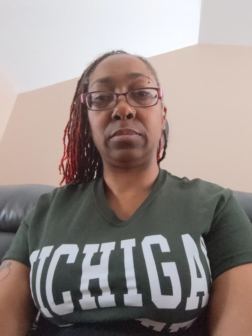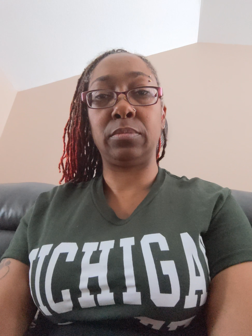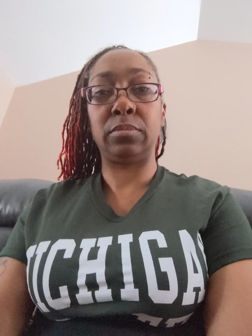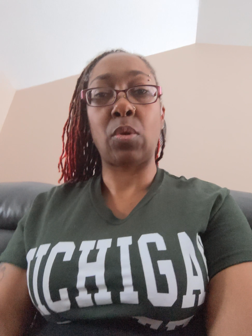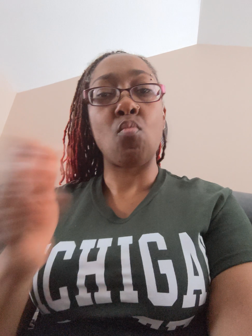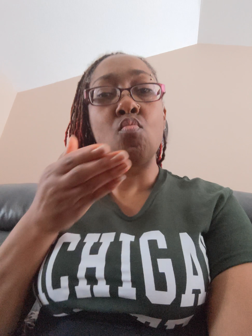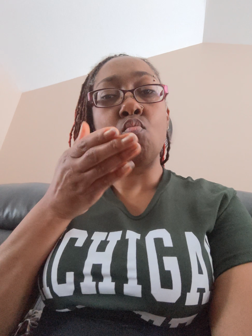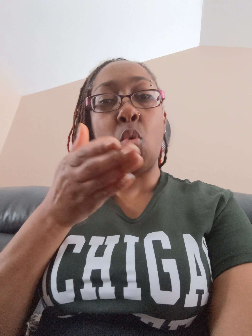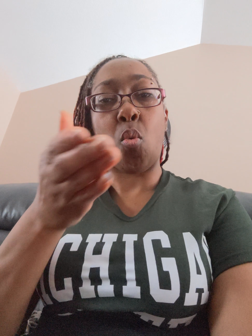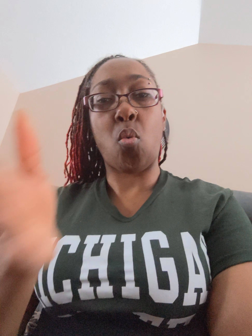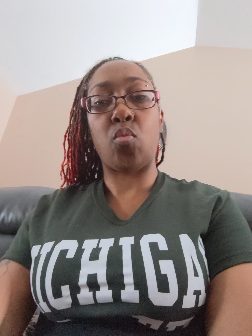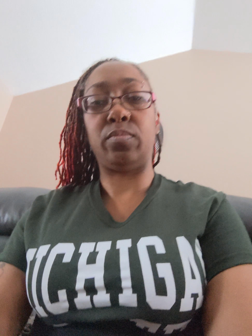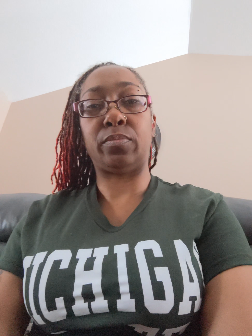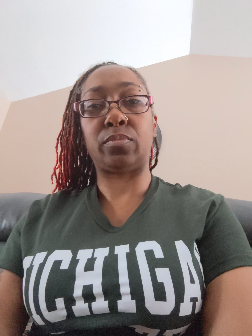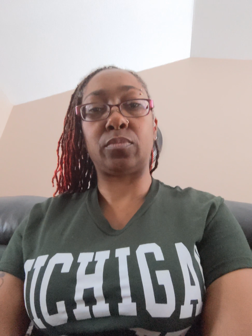boat